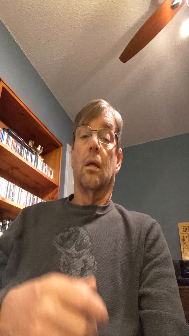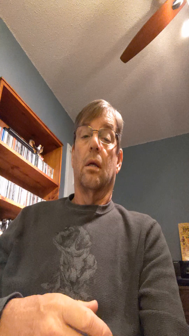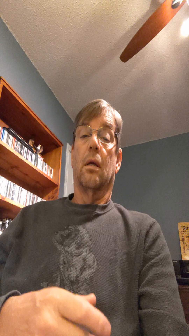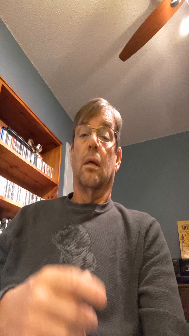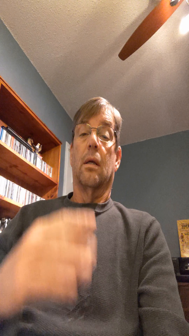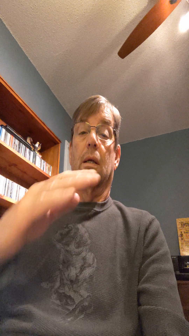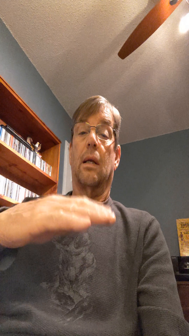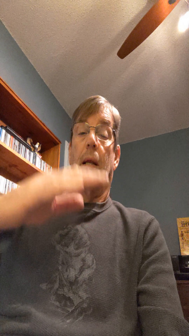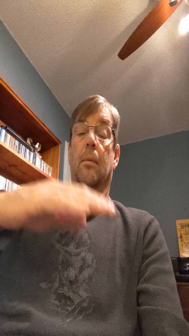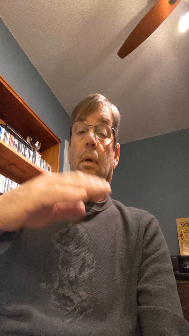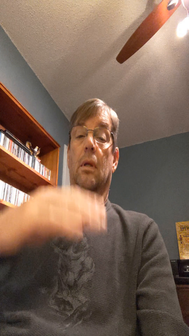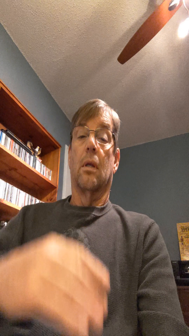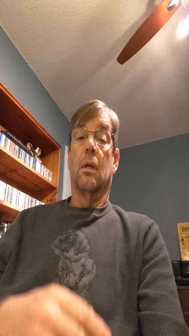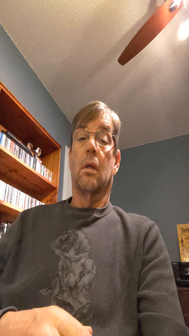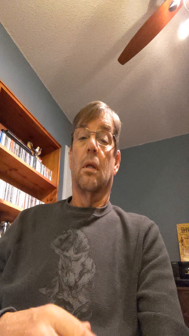table